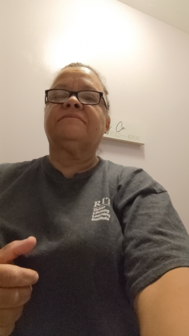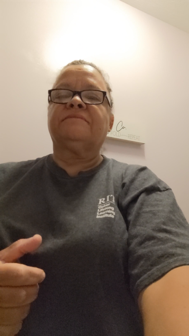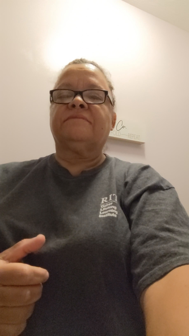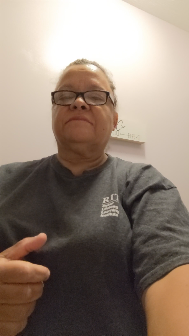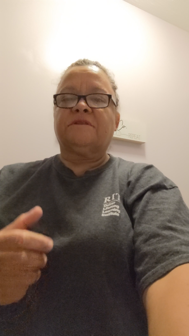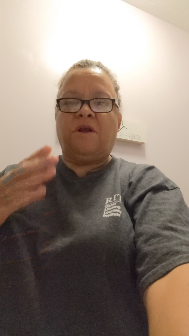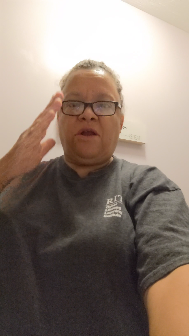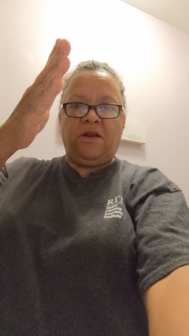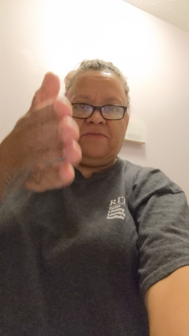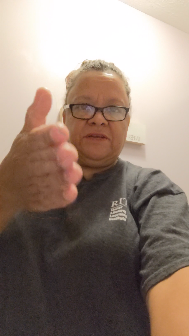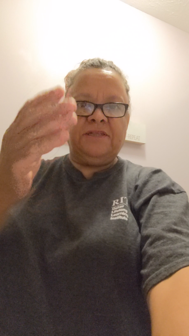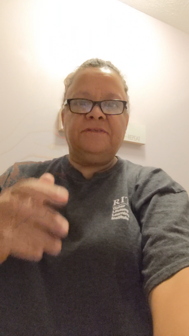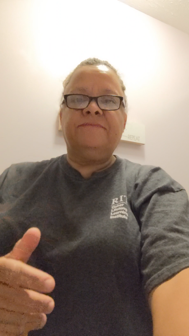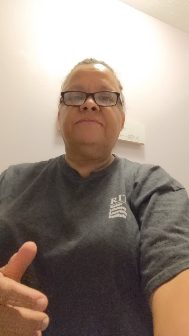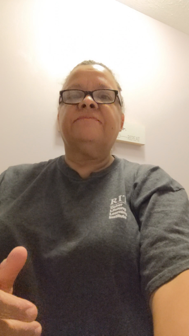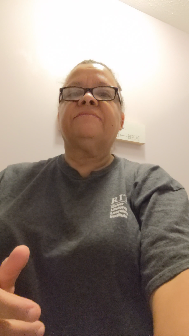over